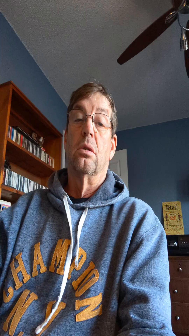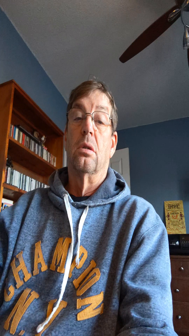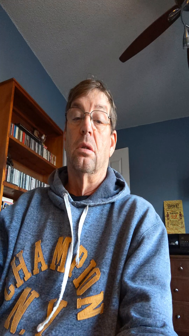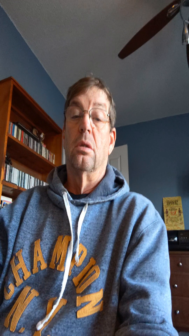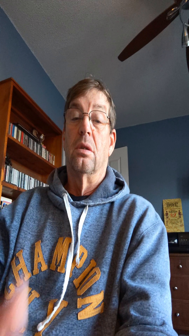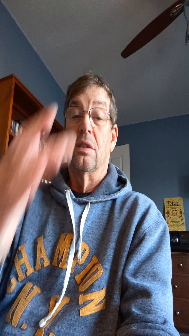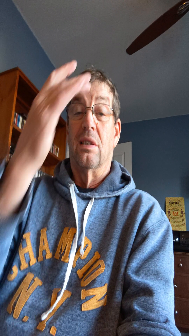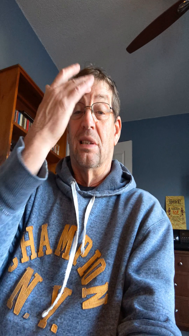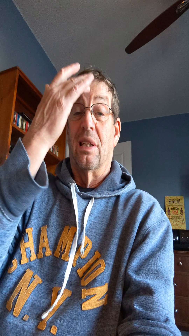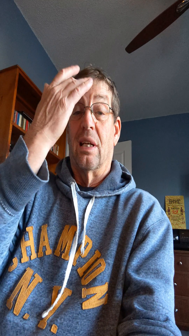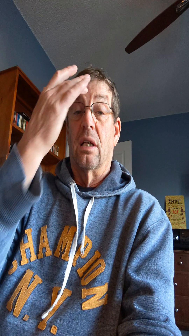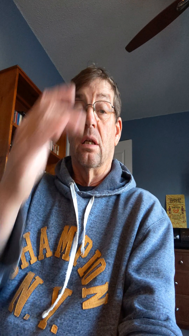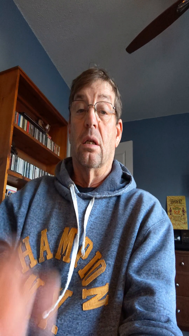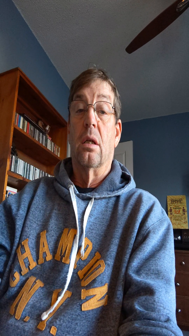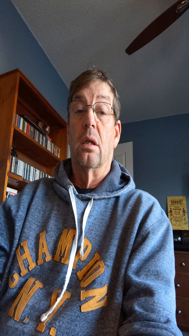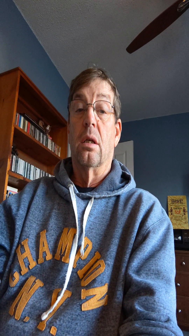sick